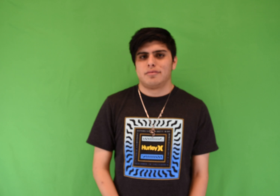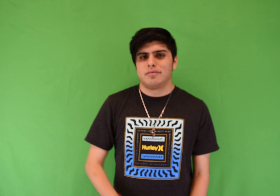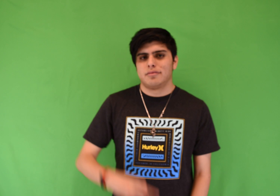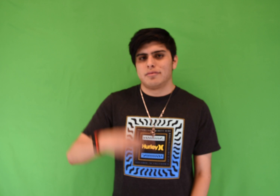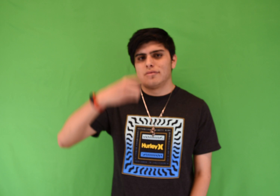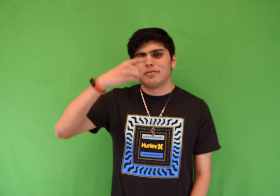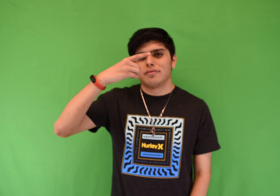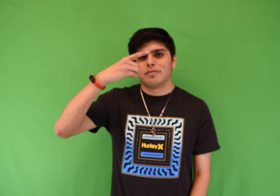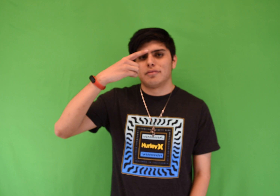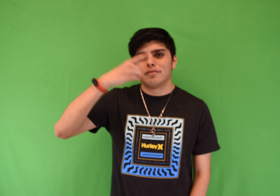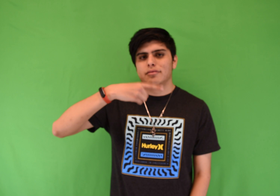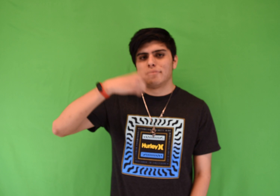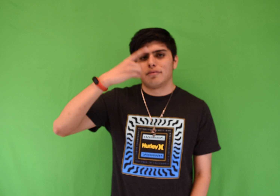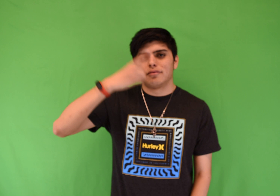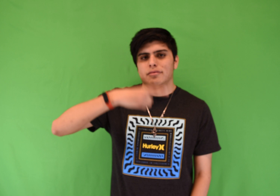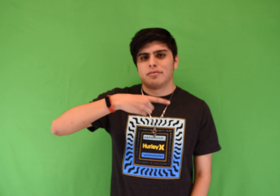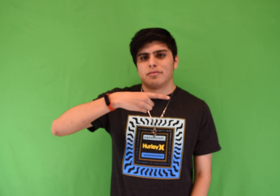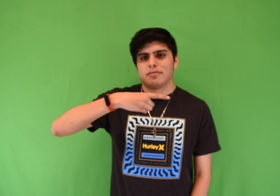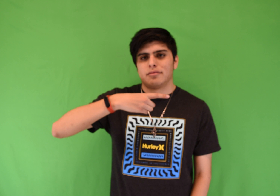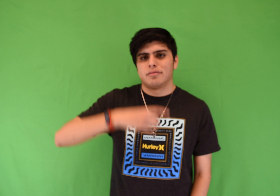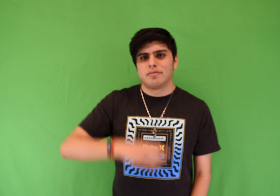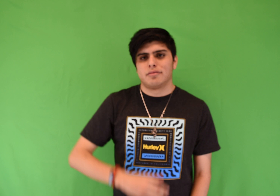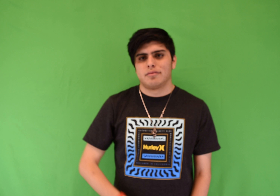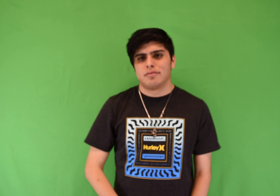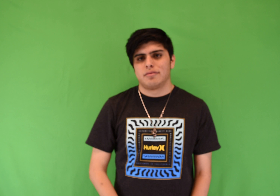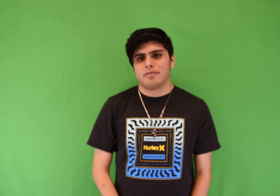diabetes